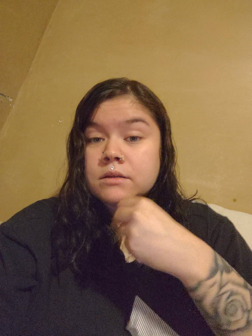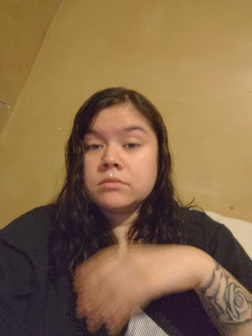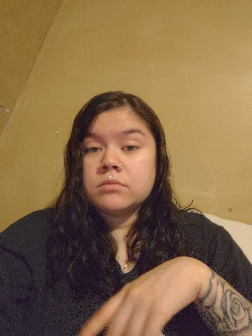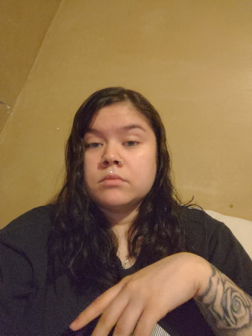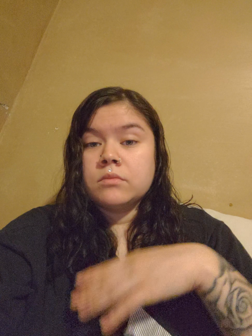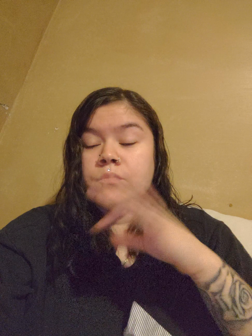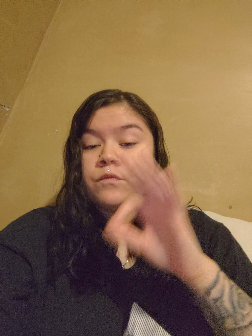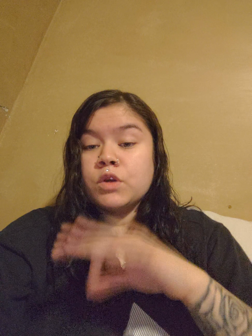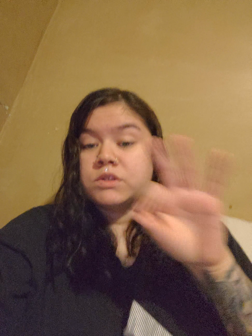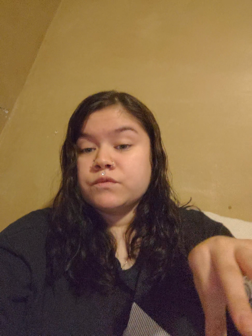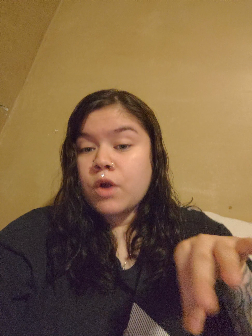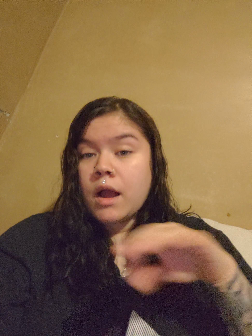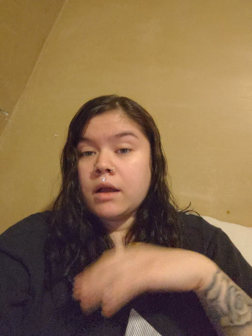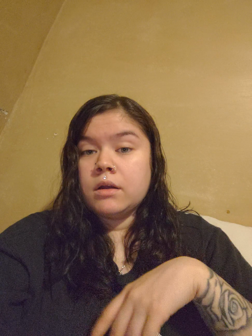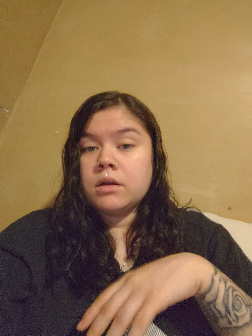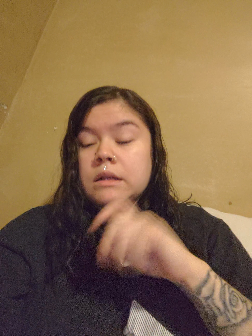french fries